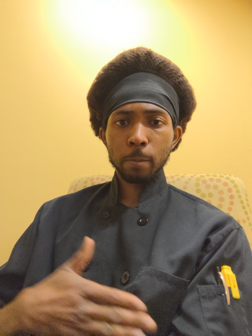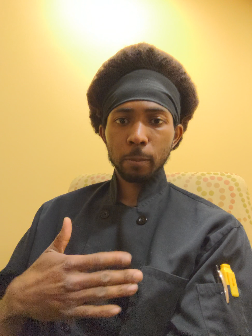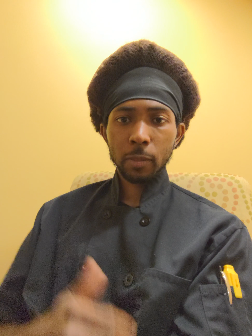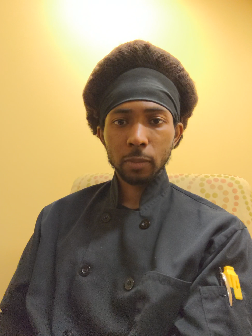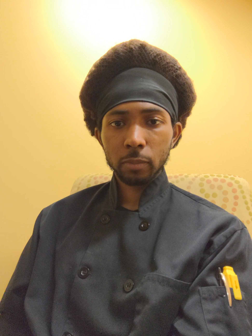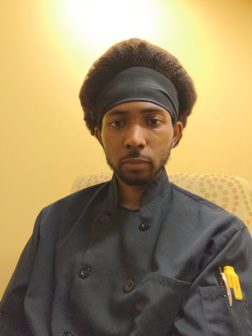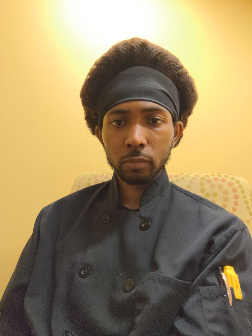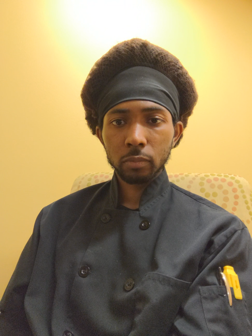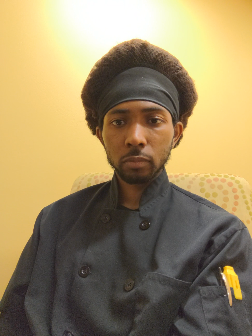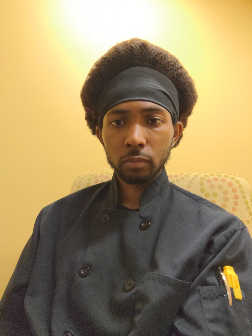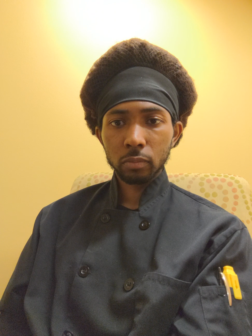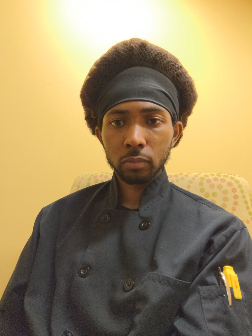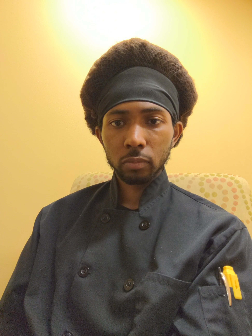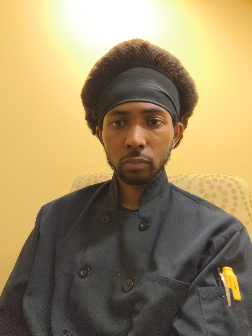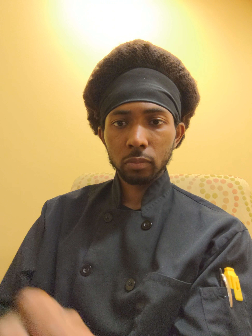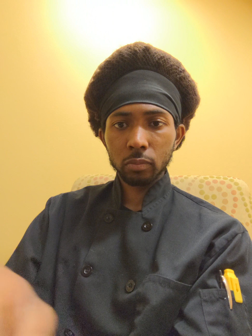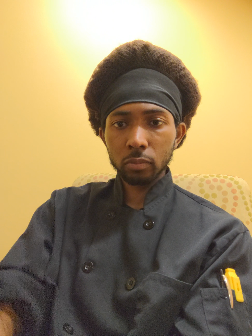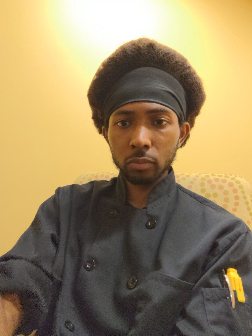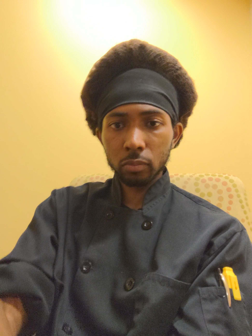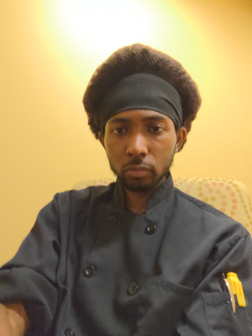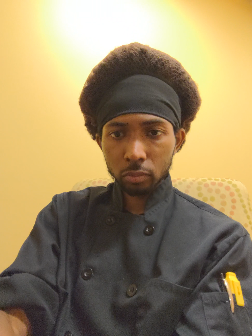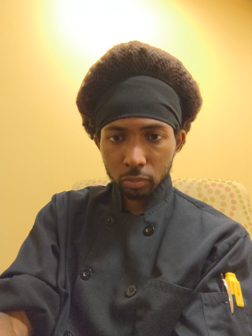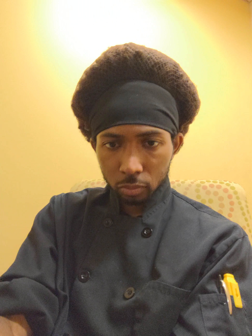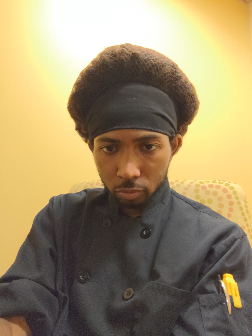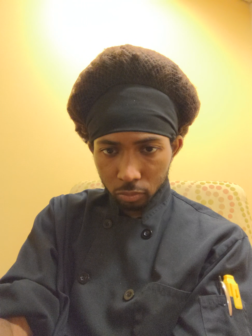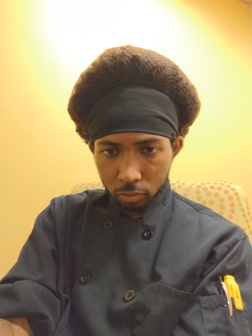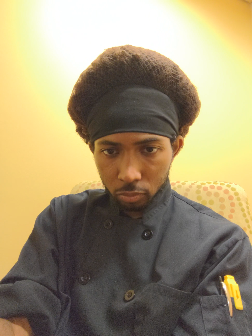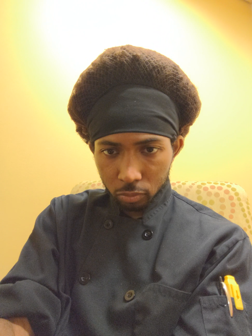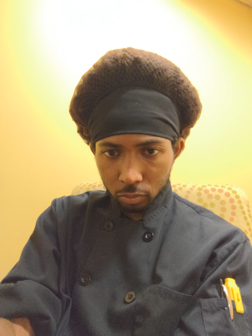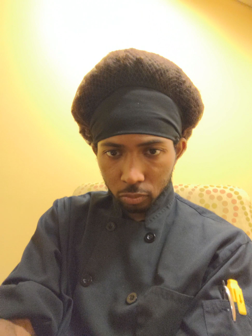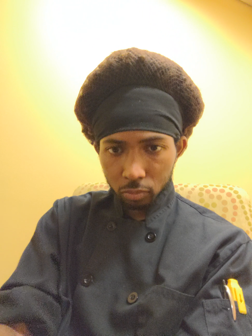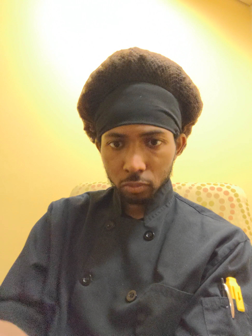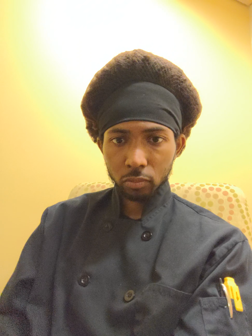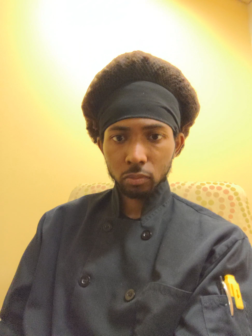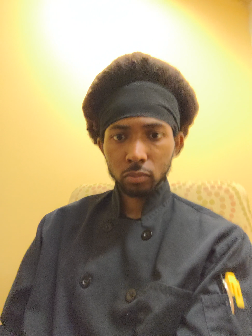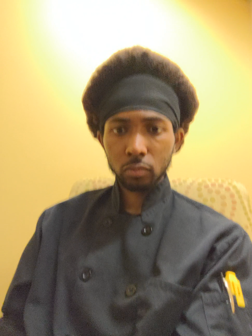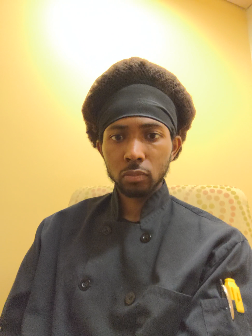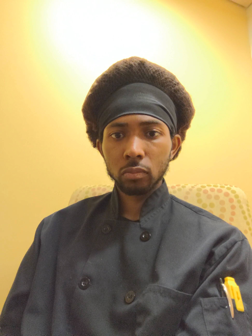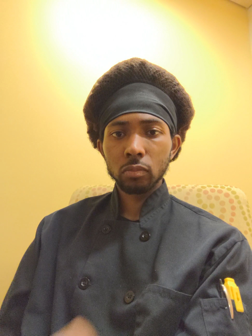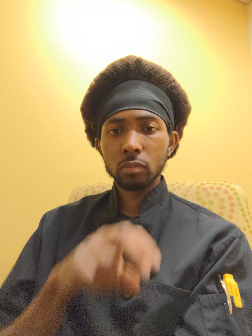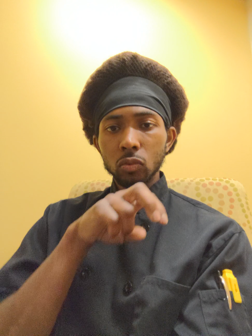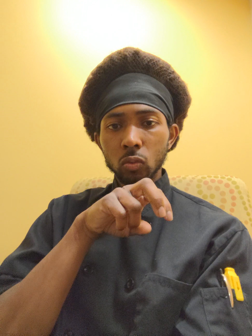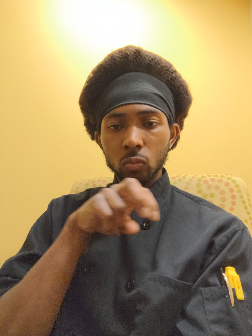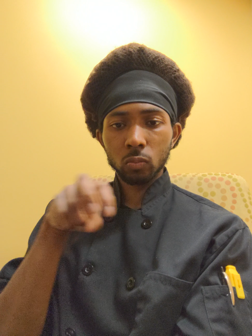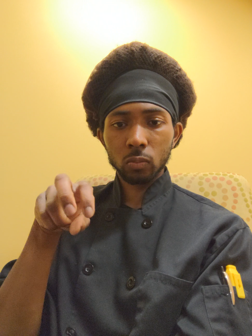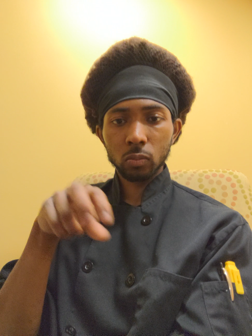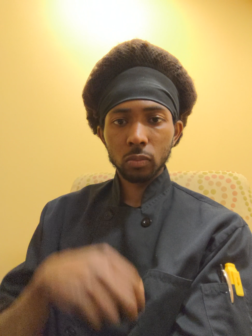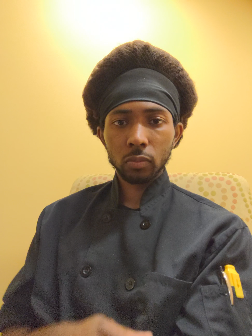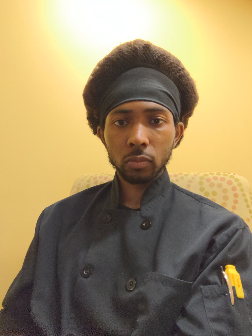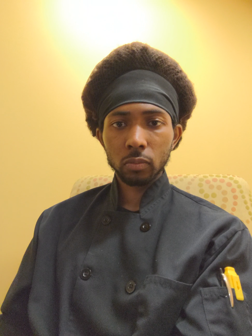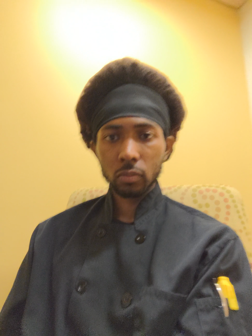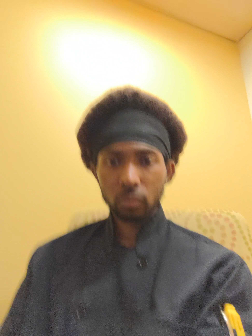porch